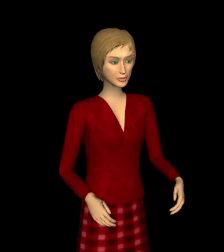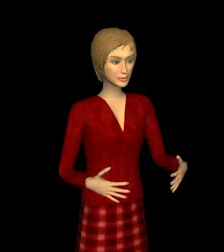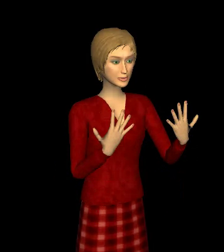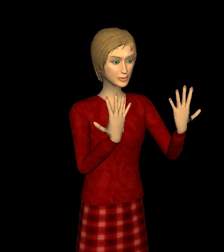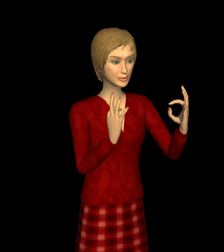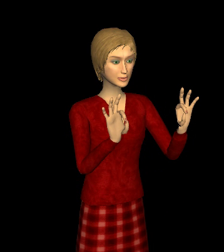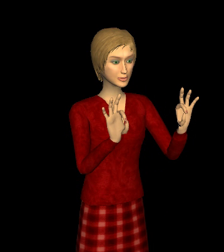10